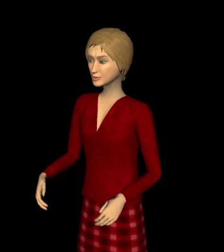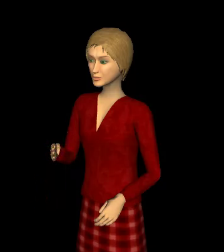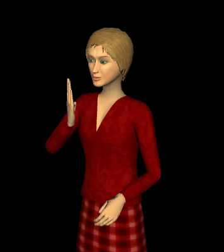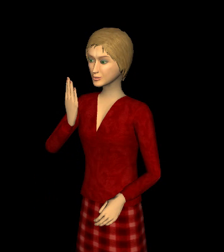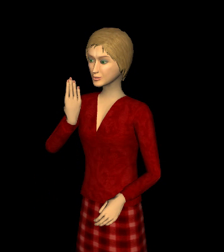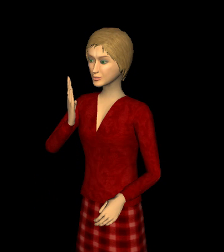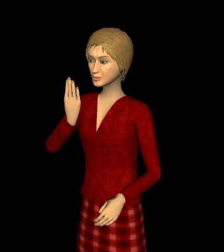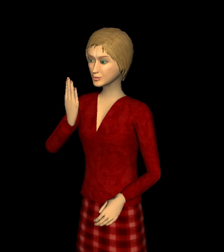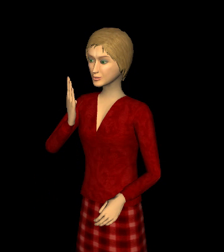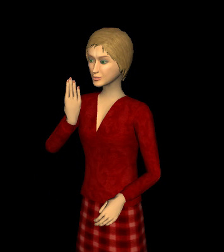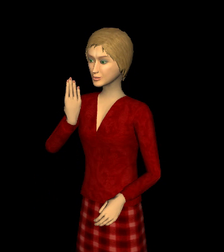مرآة